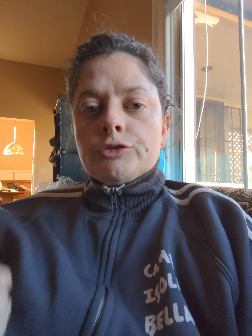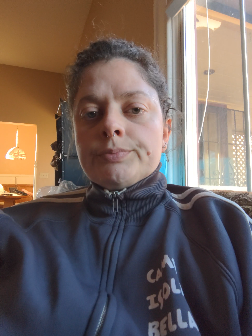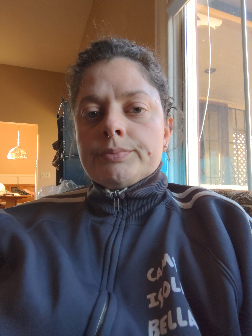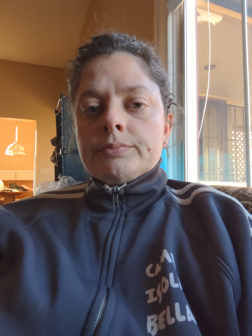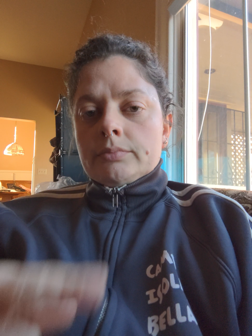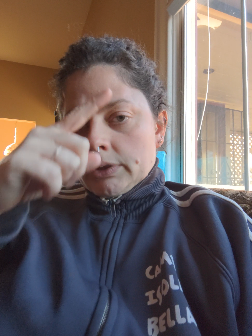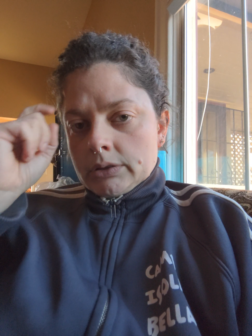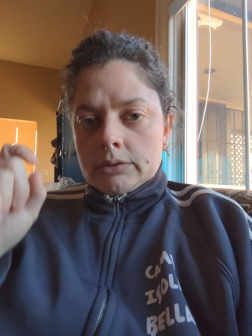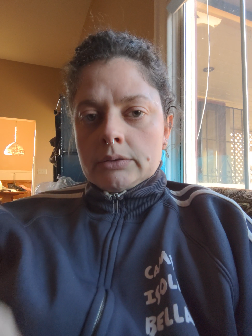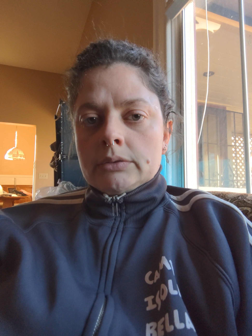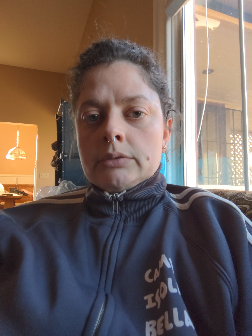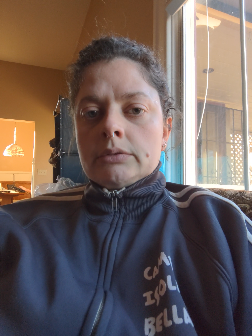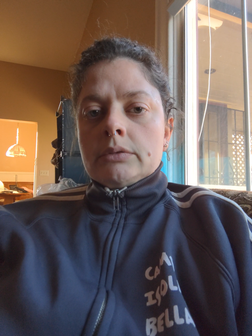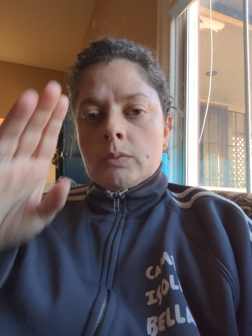because